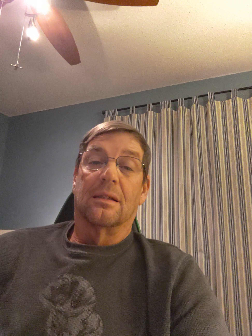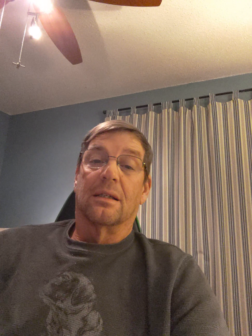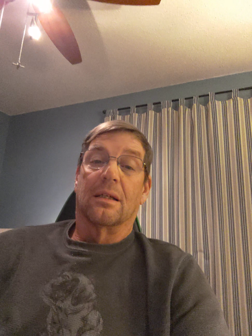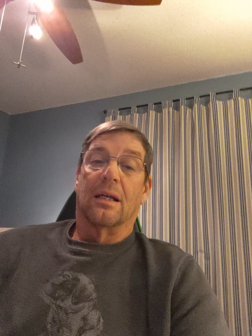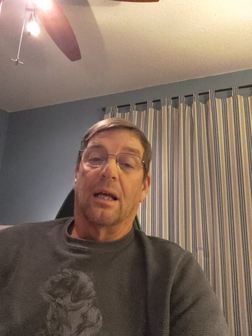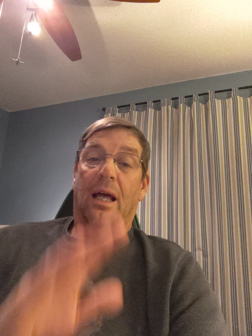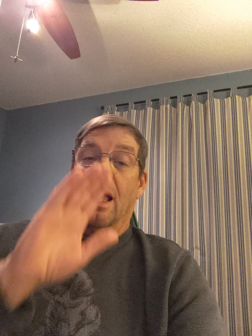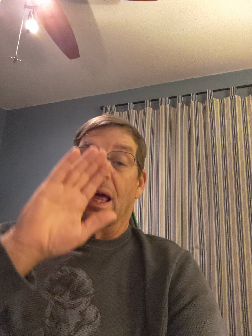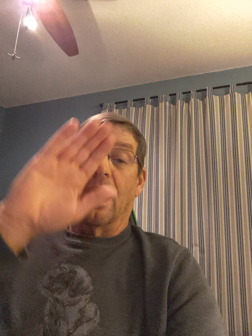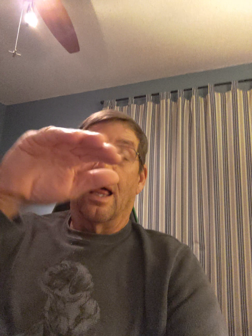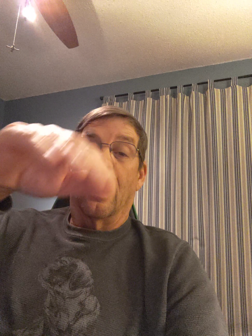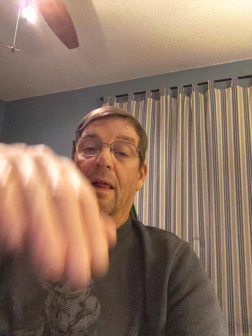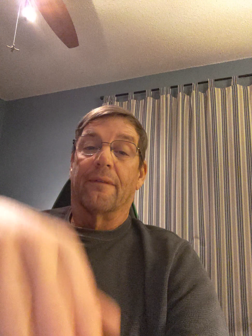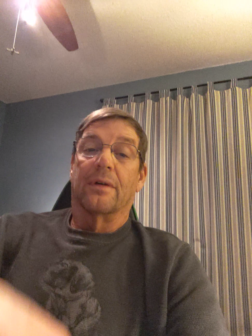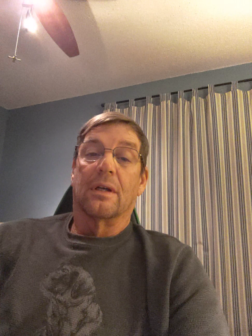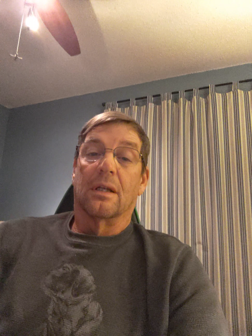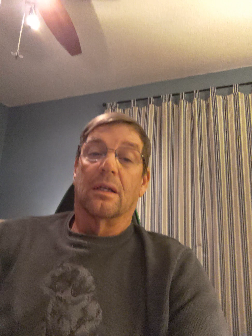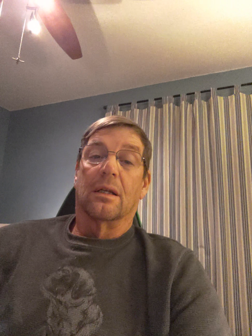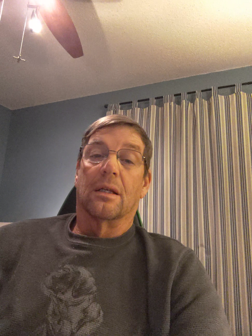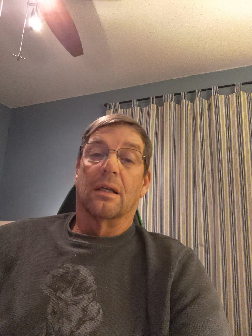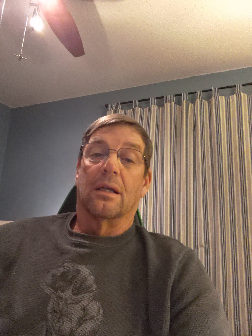elephant